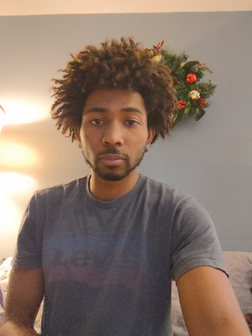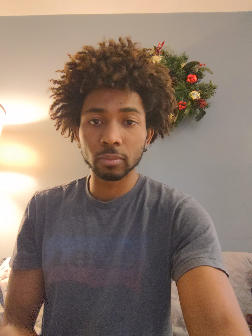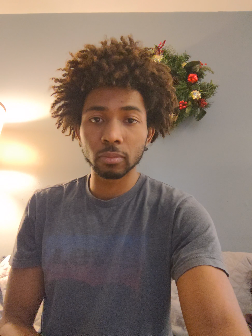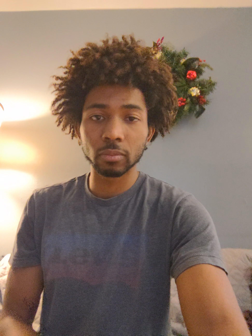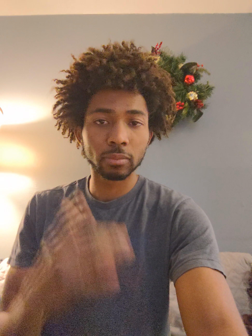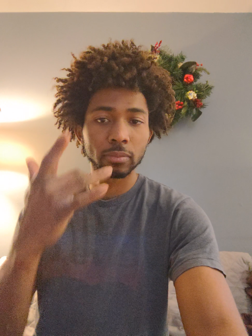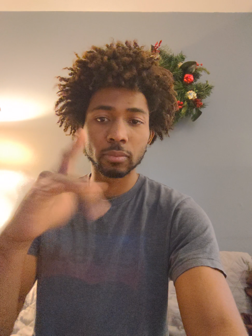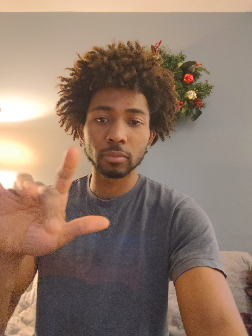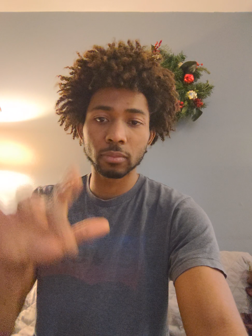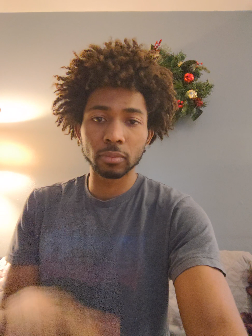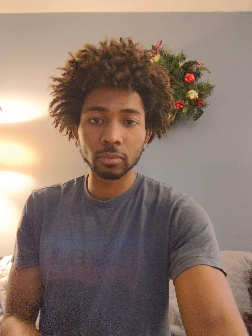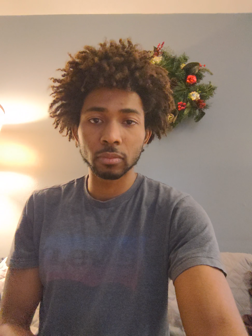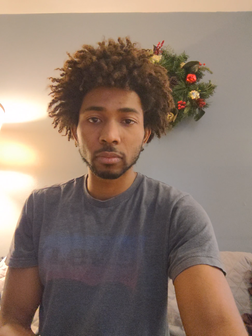empty